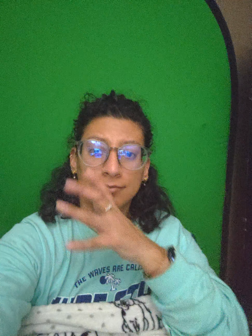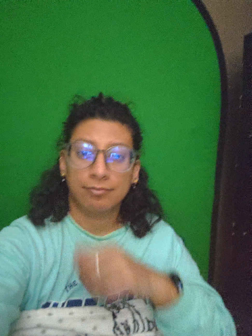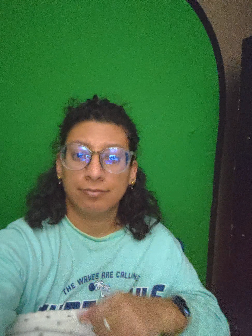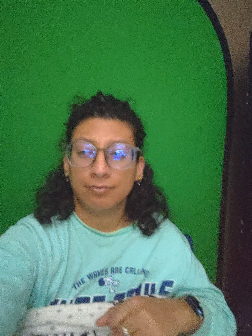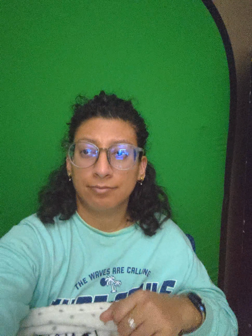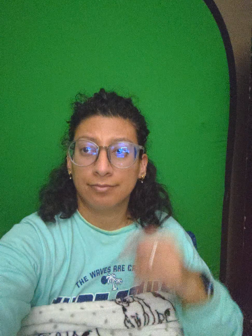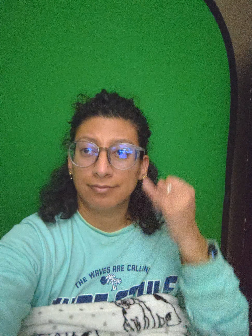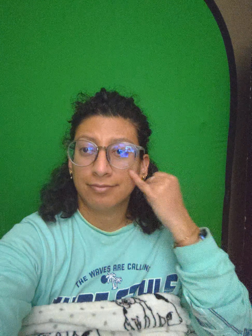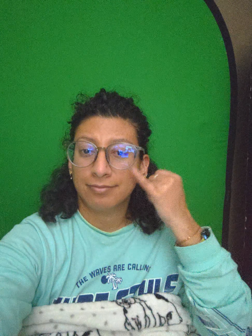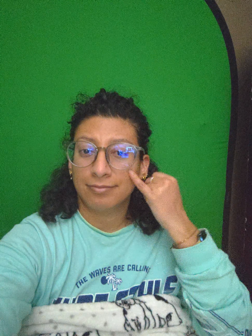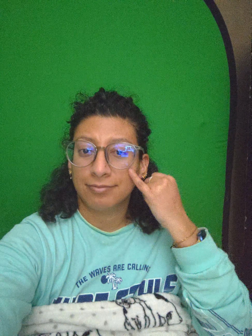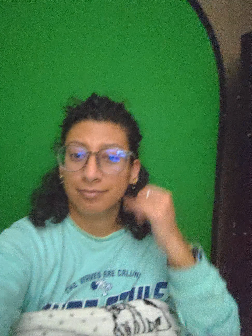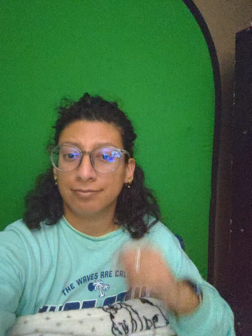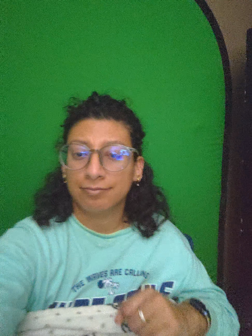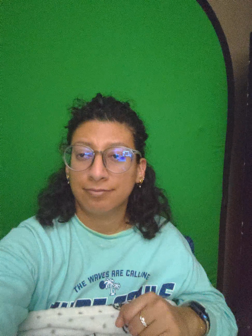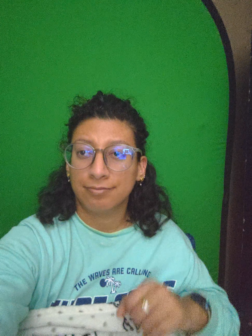if